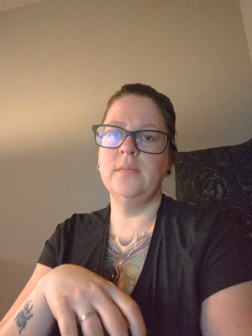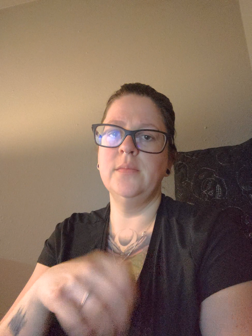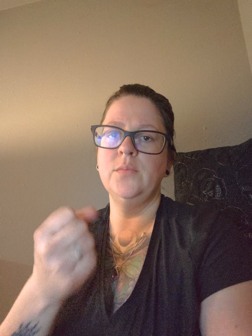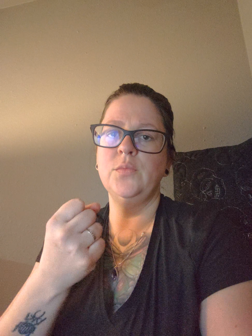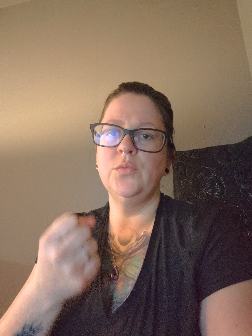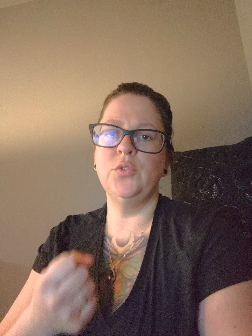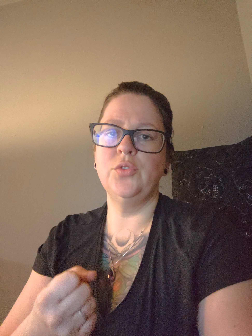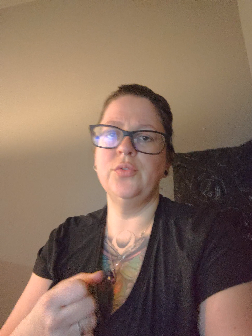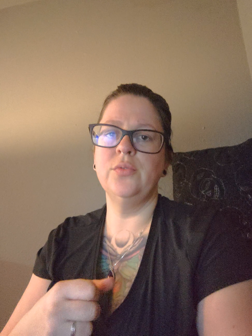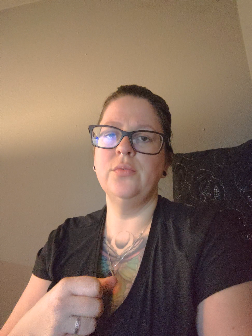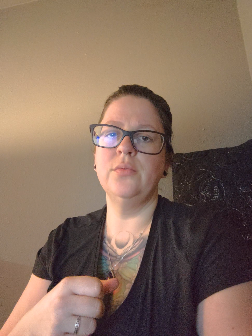drawer